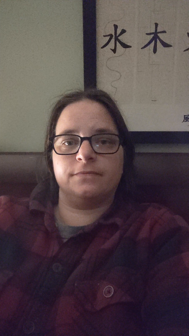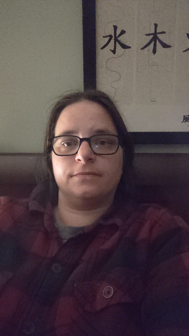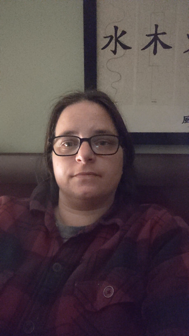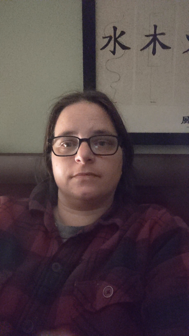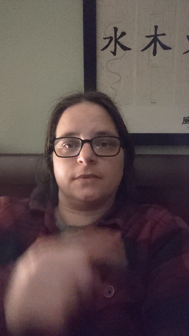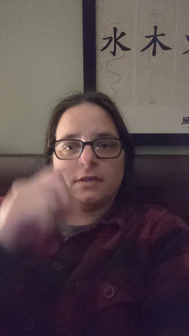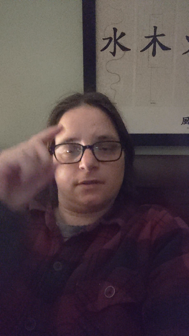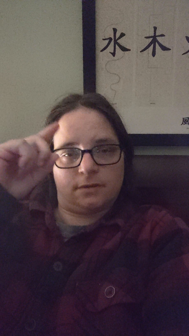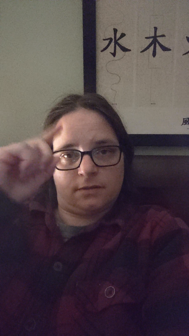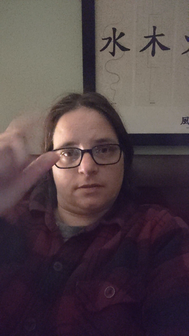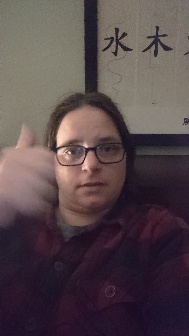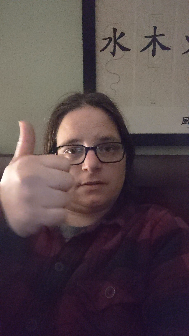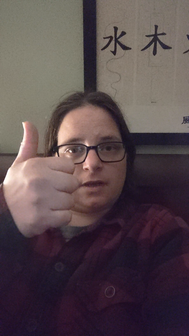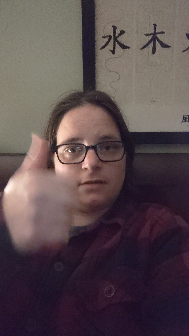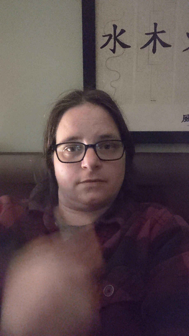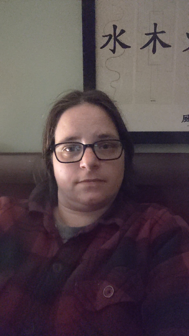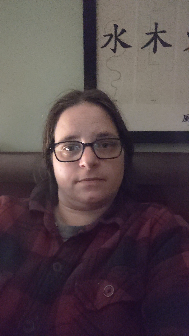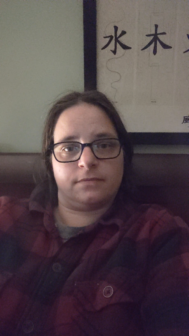dime